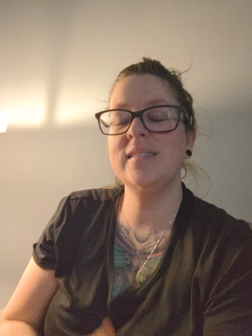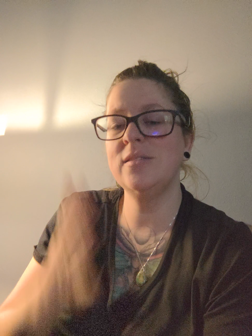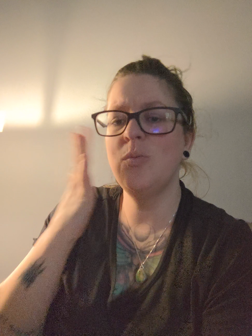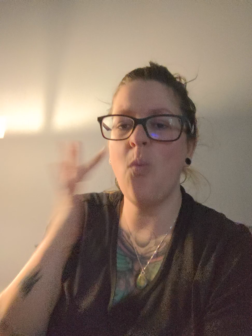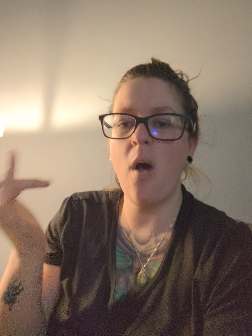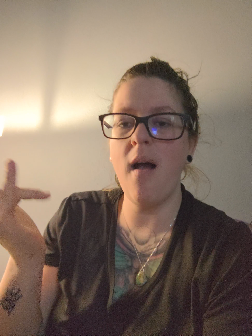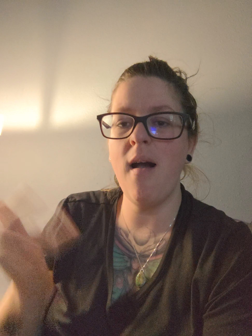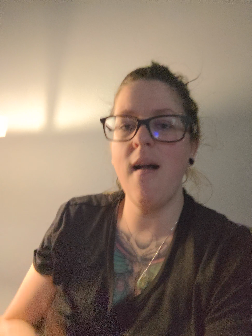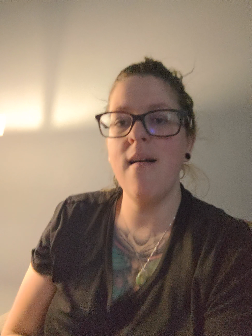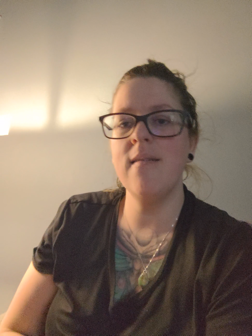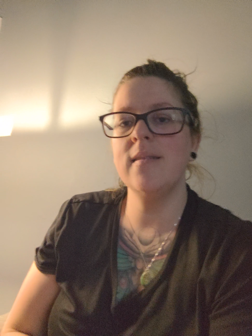why